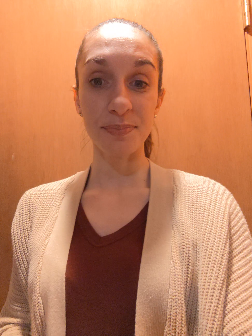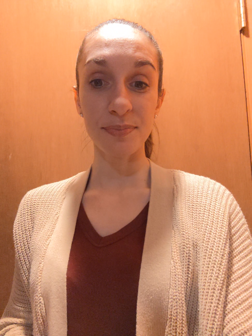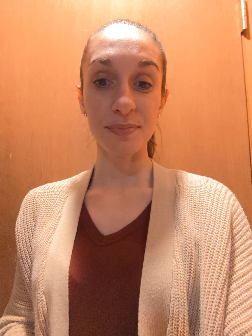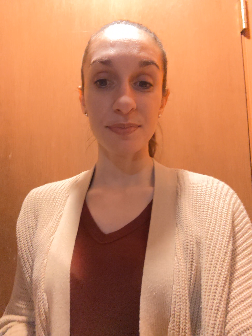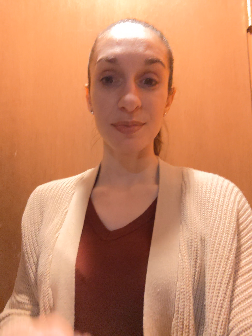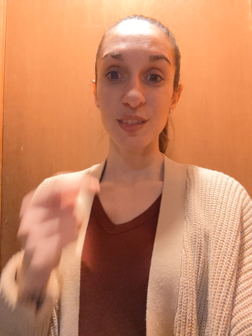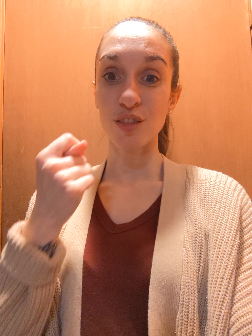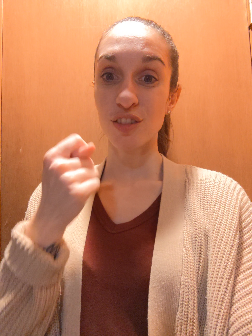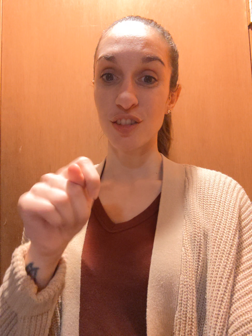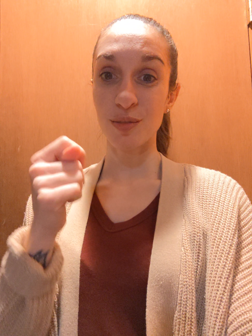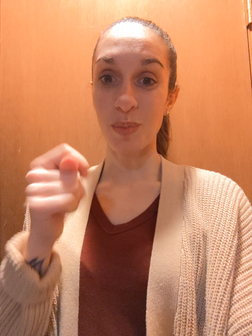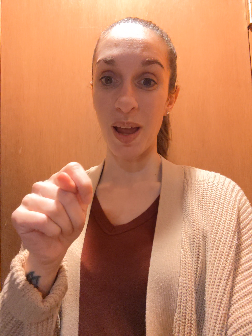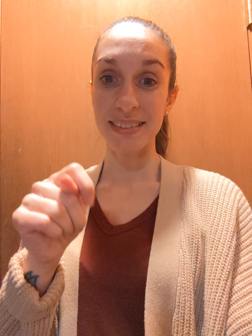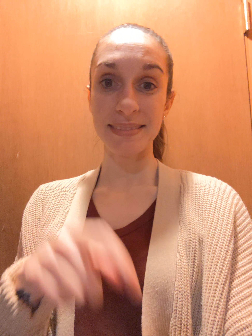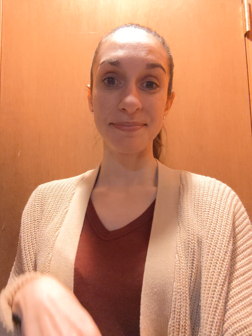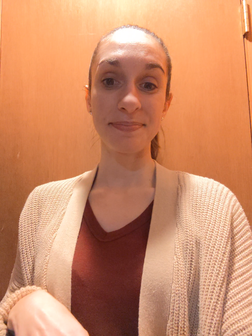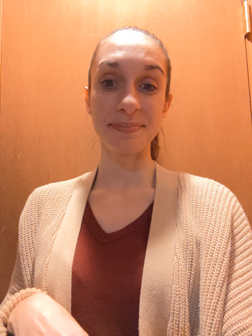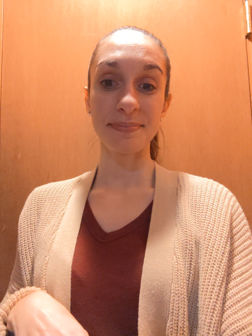toy